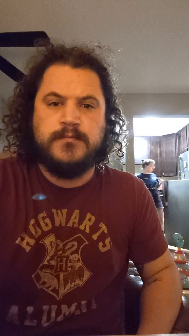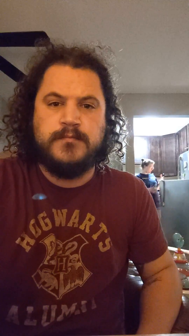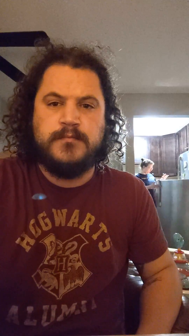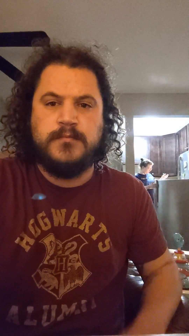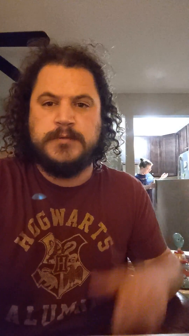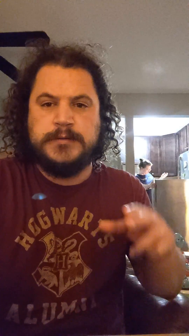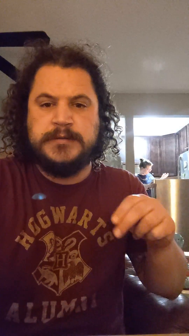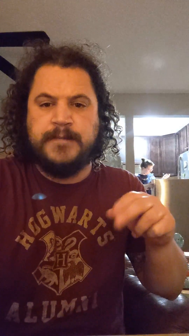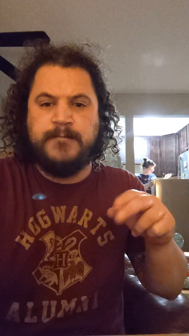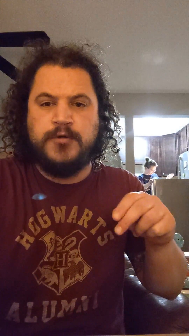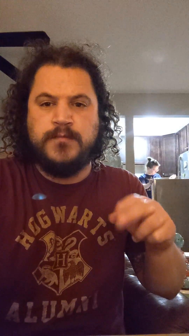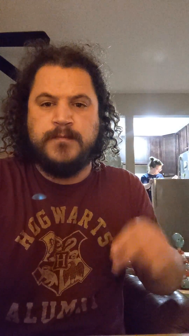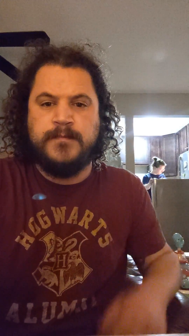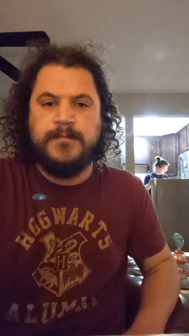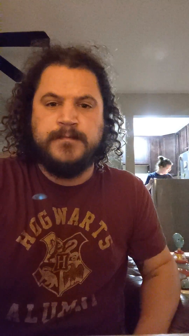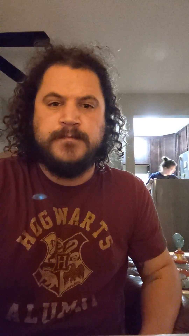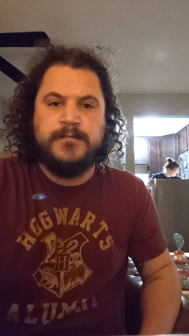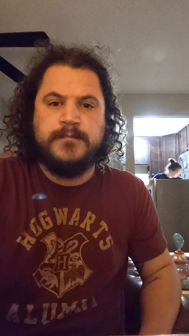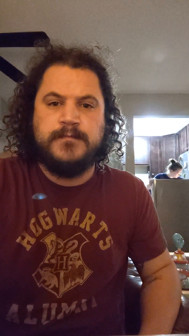diaper